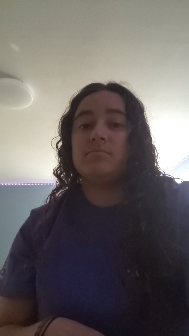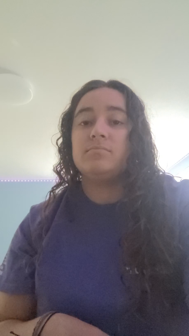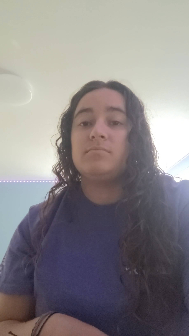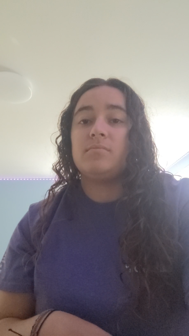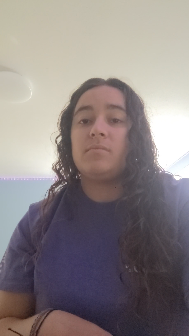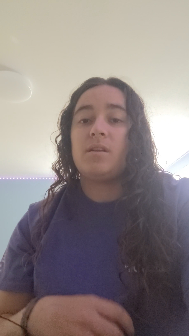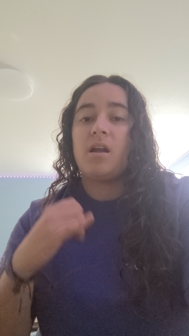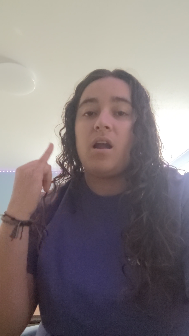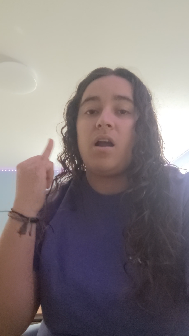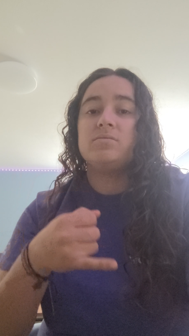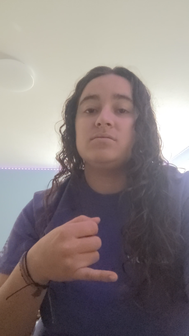last